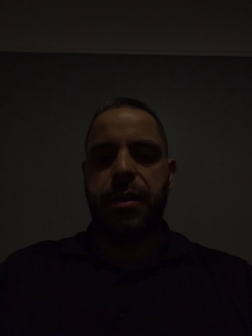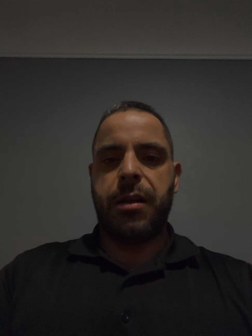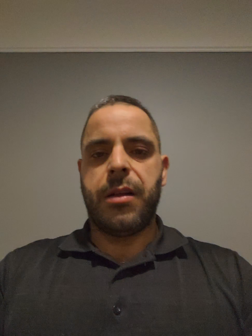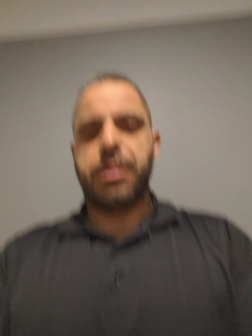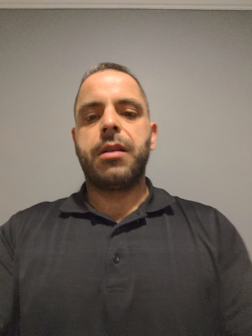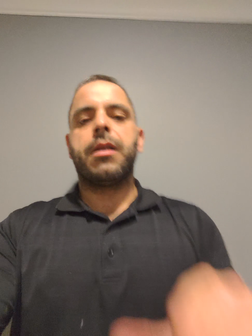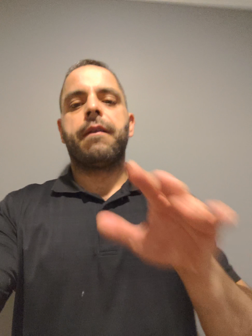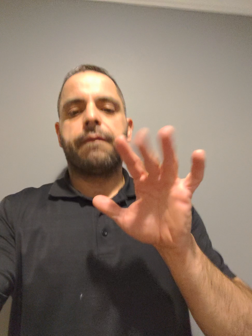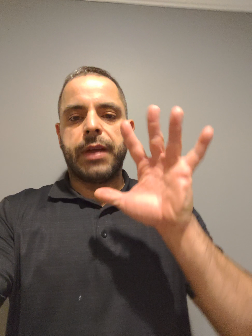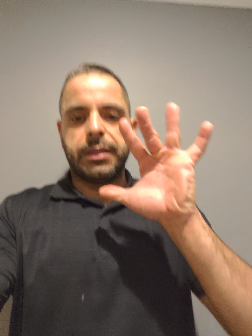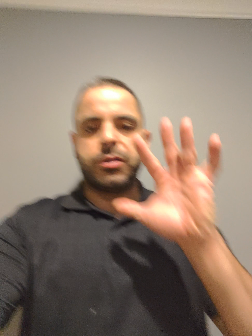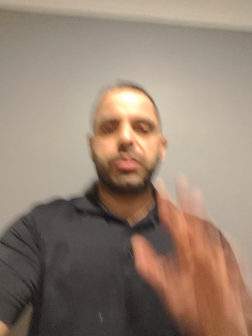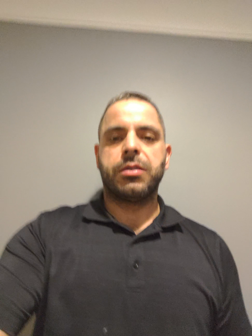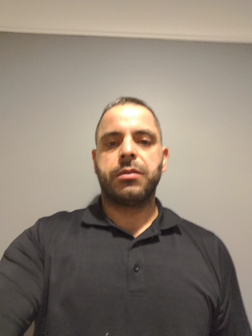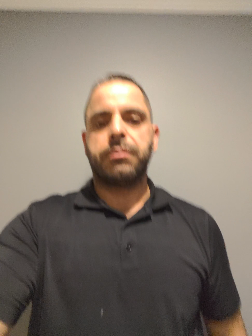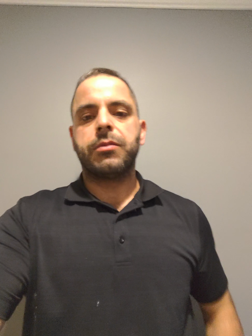finger